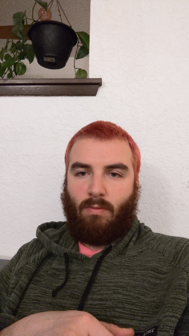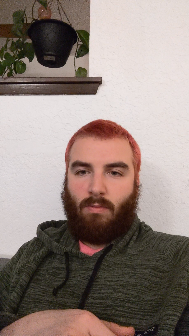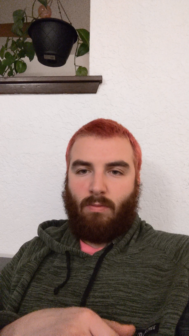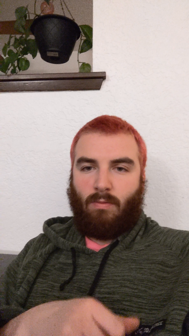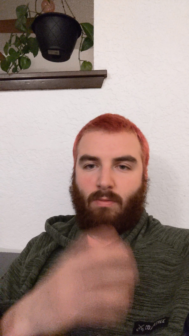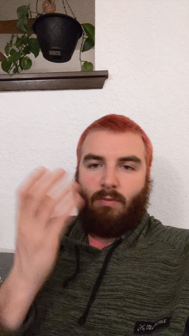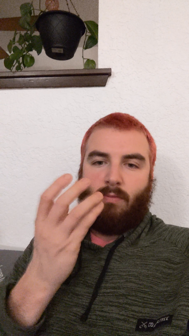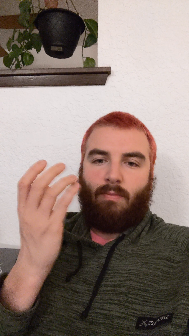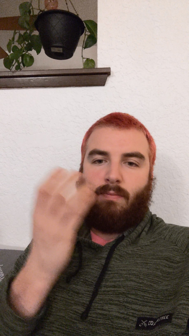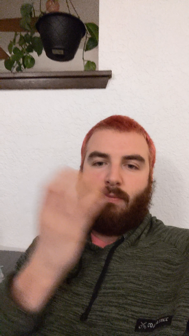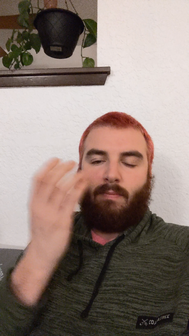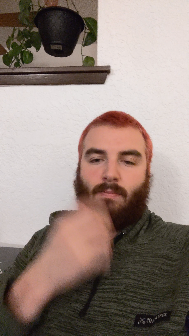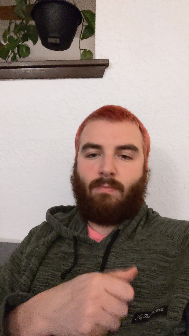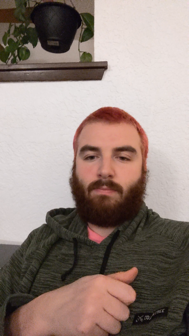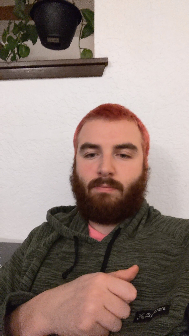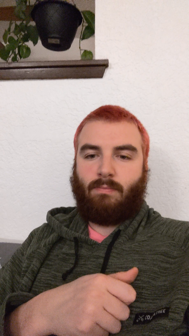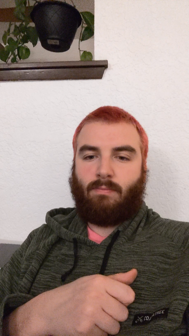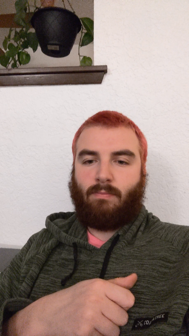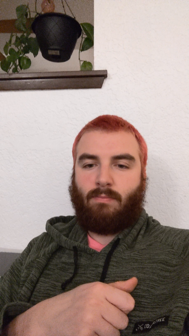shake